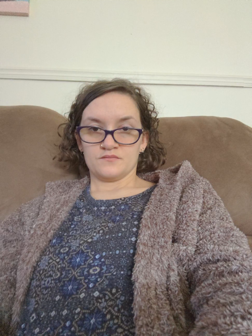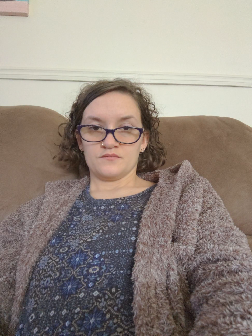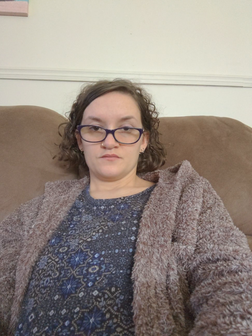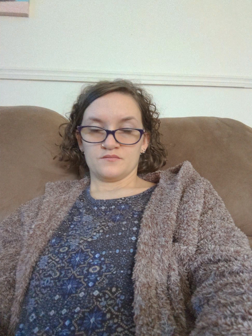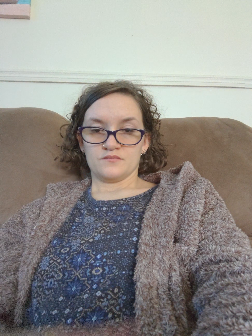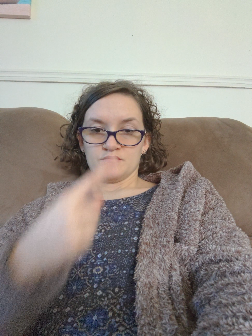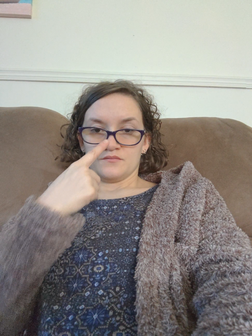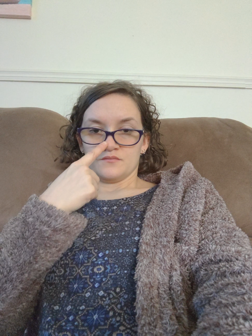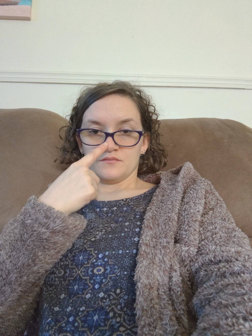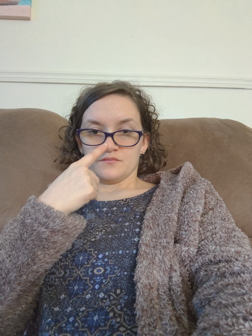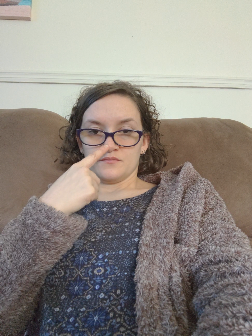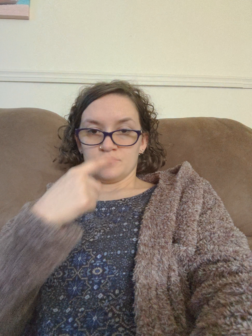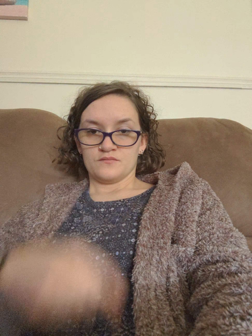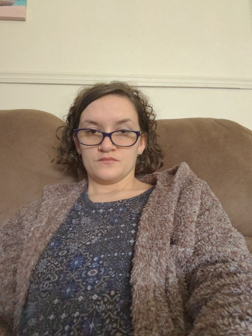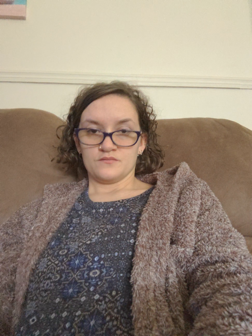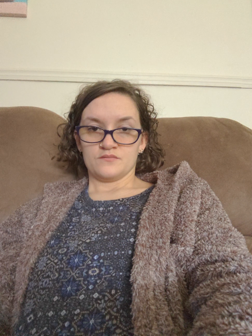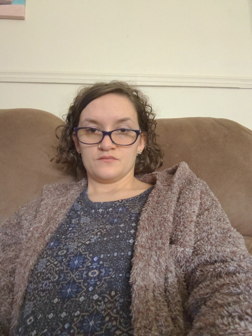nose